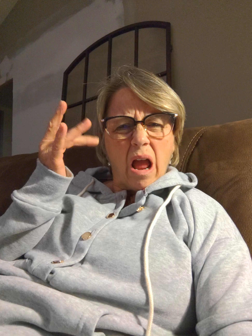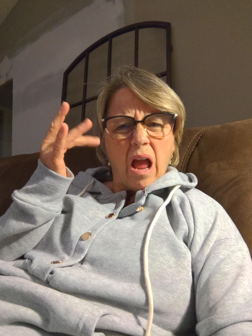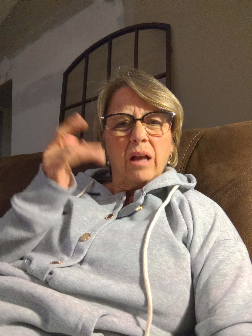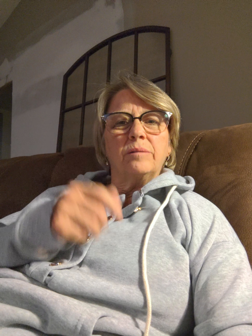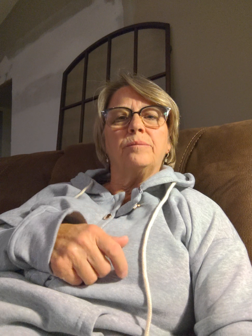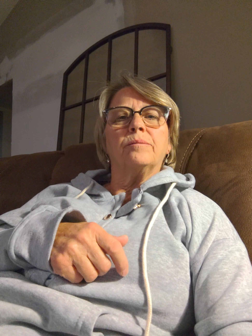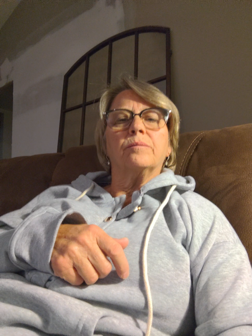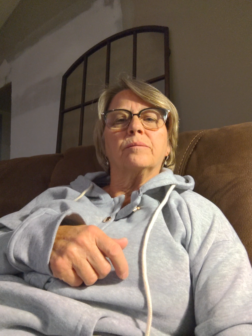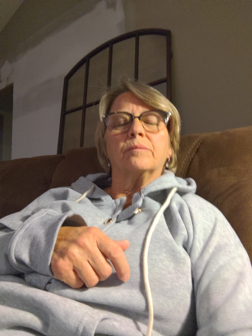why